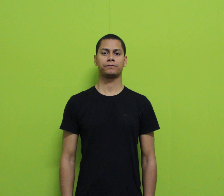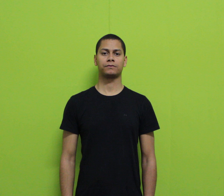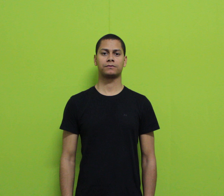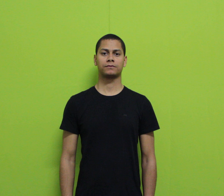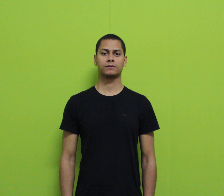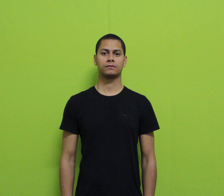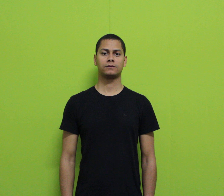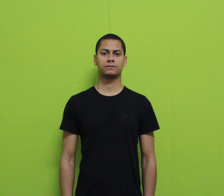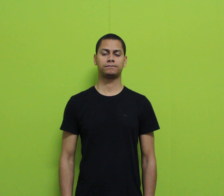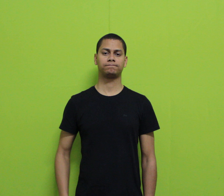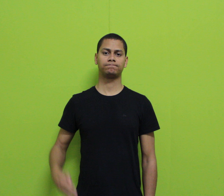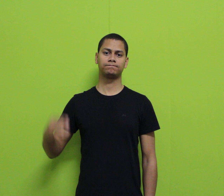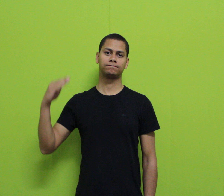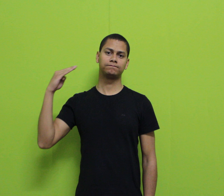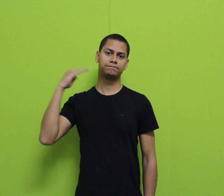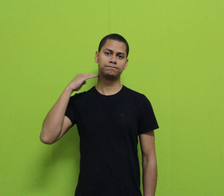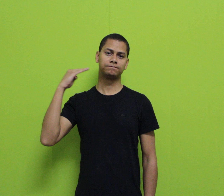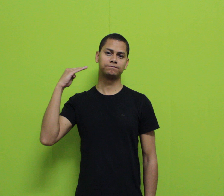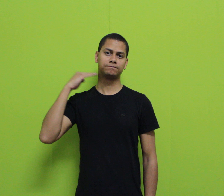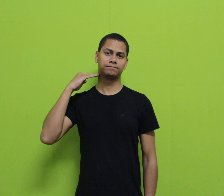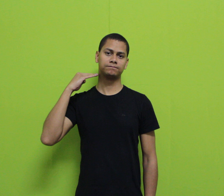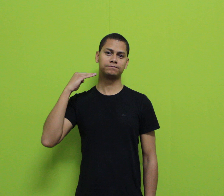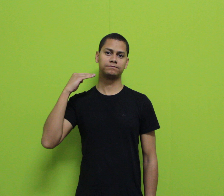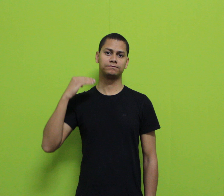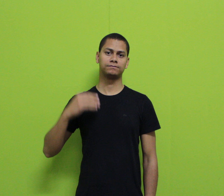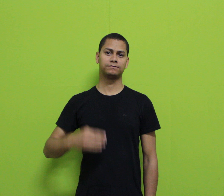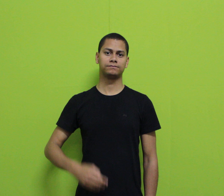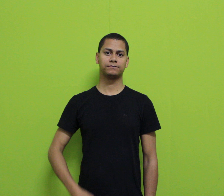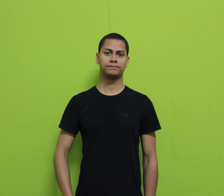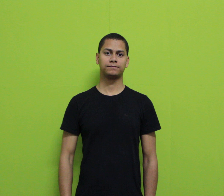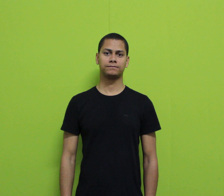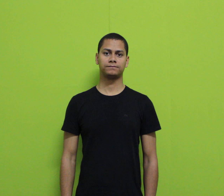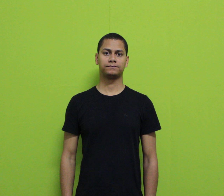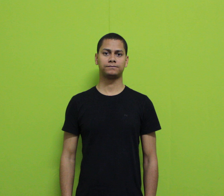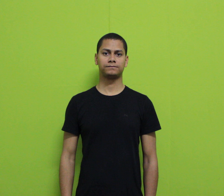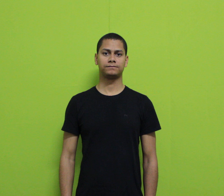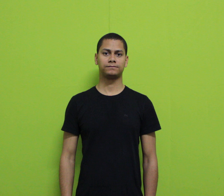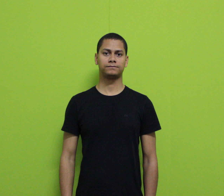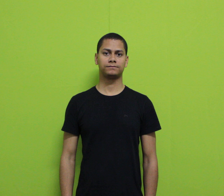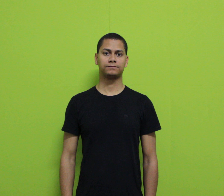banco